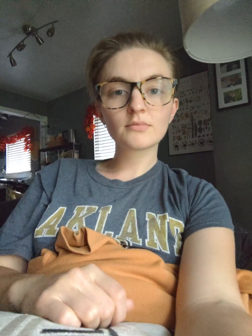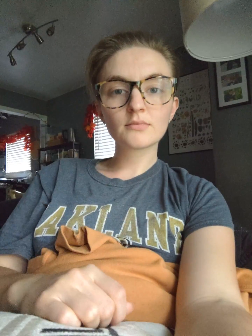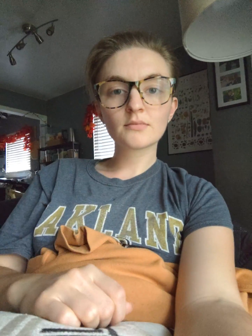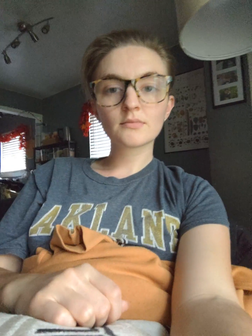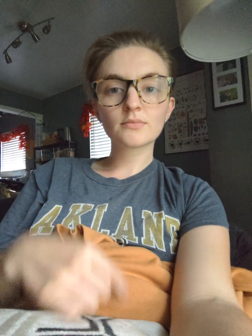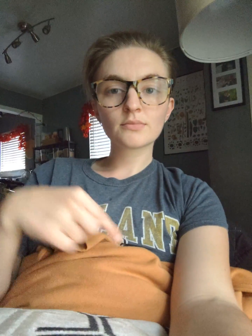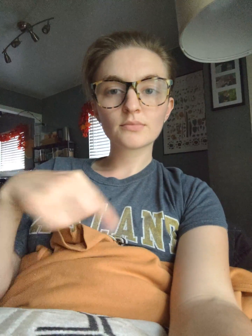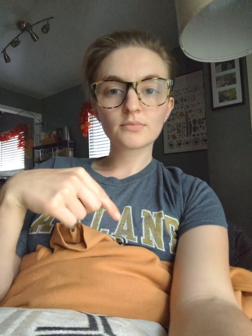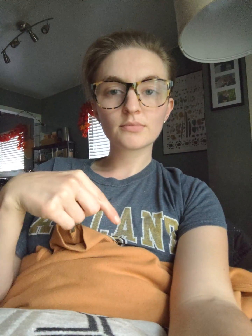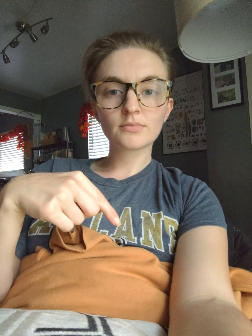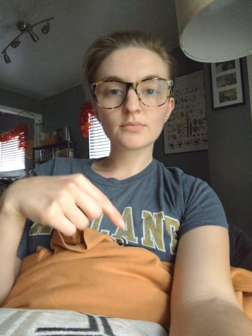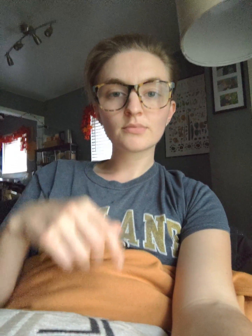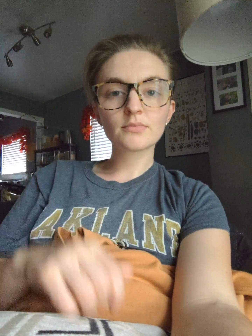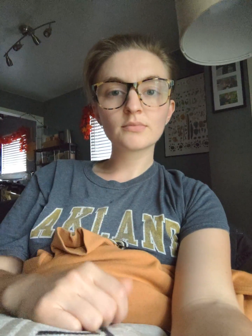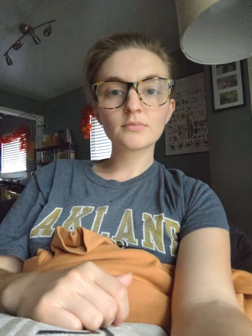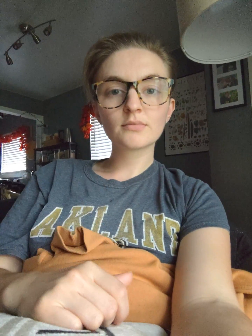flip-flop